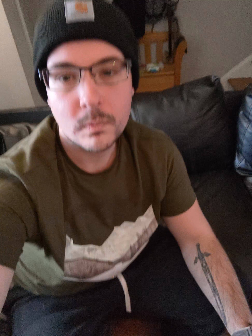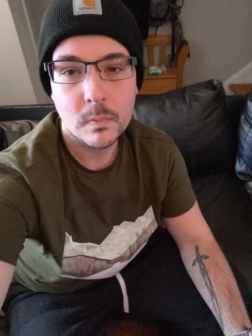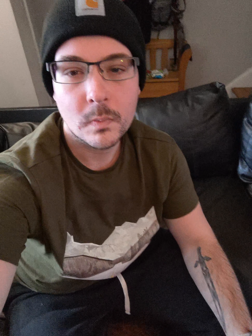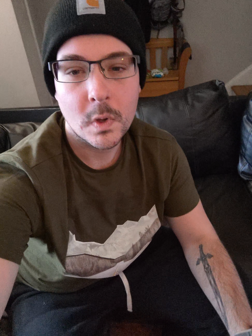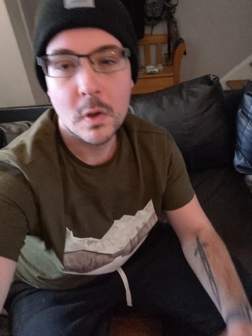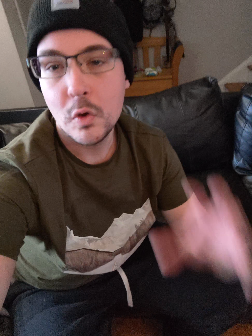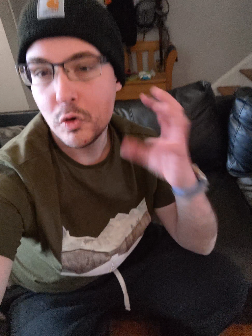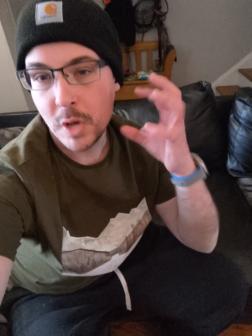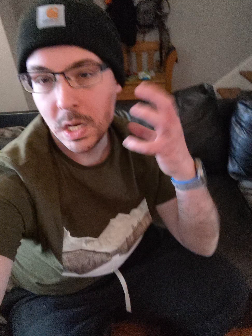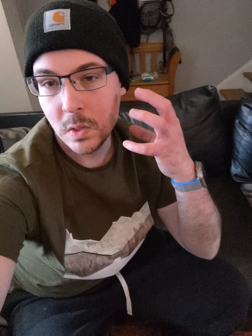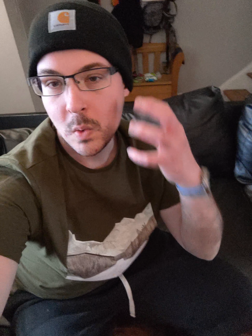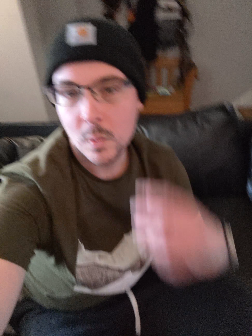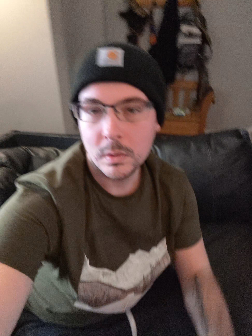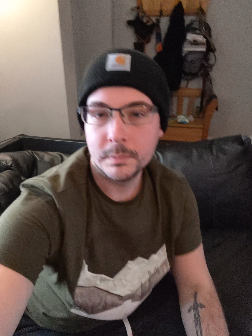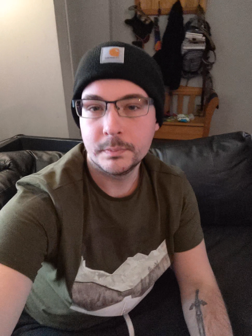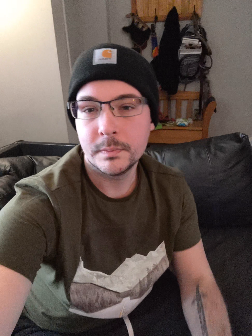radio